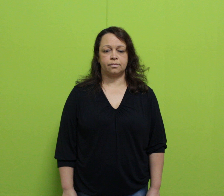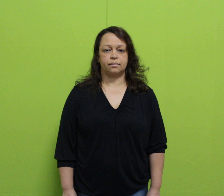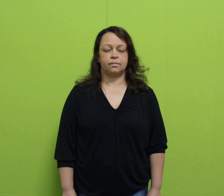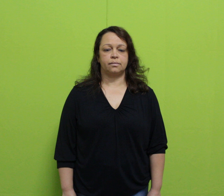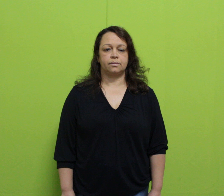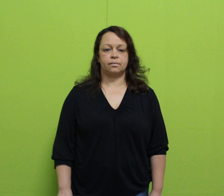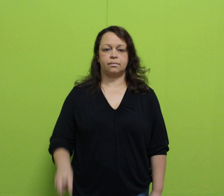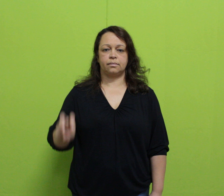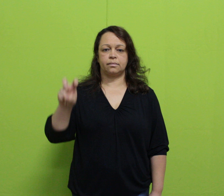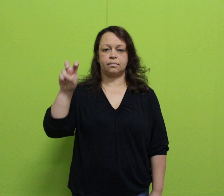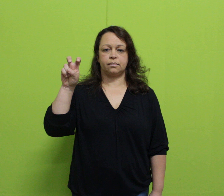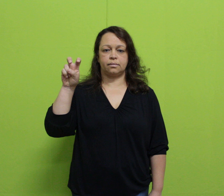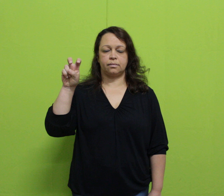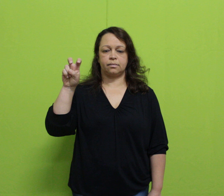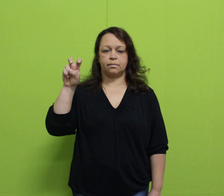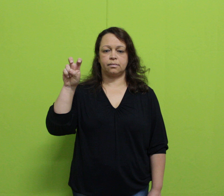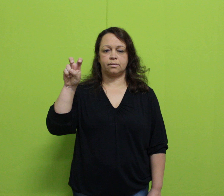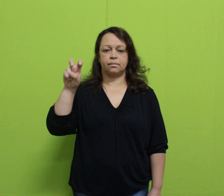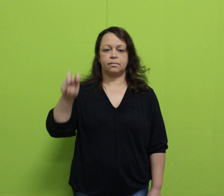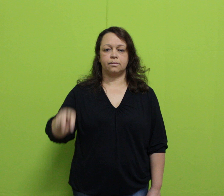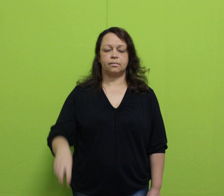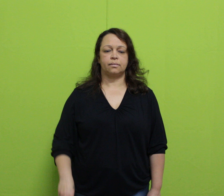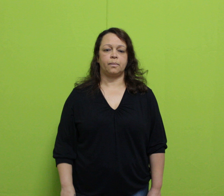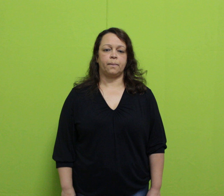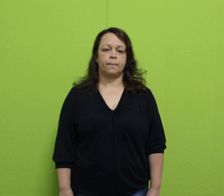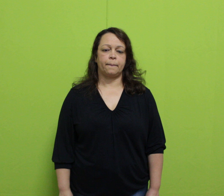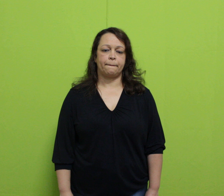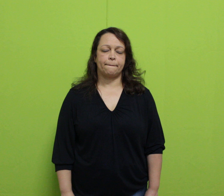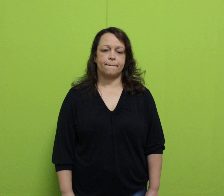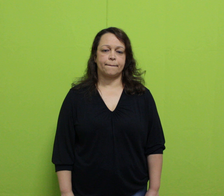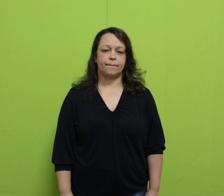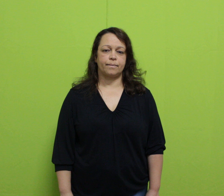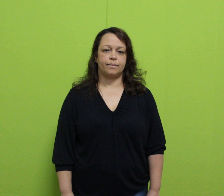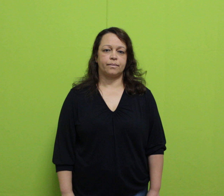cinco